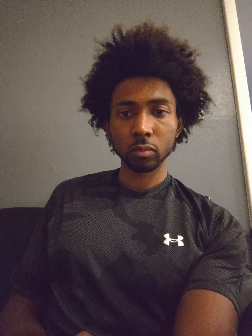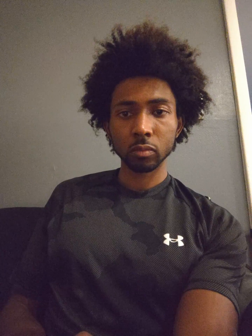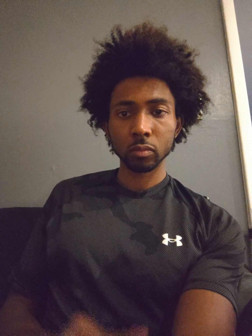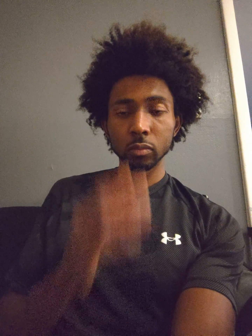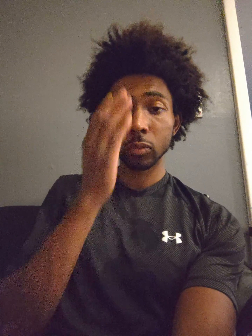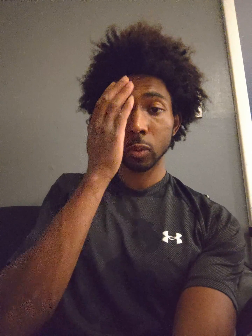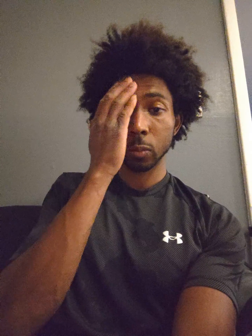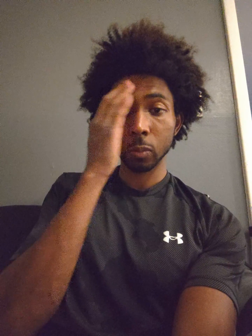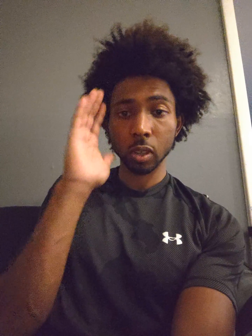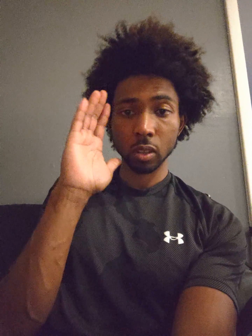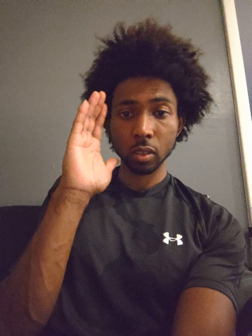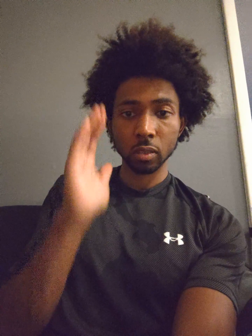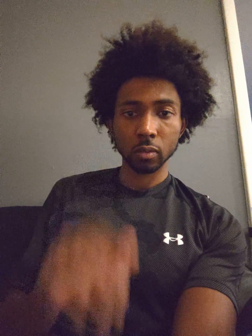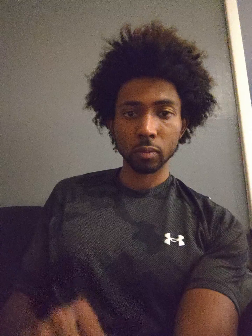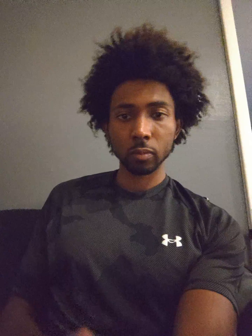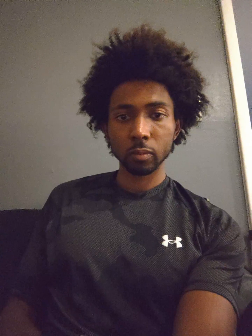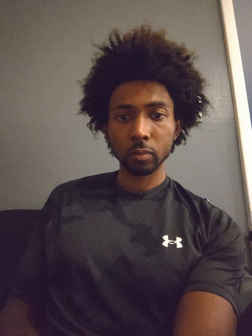peekaboo